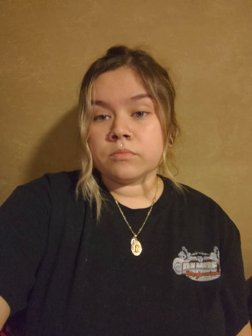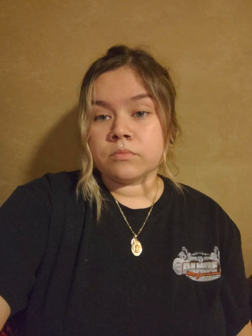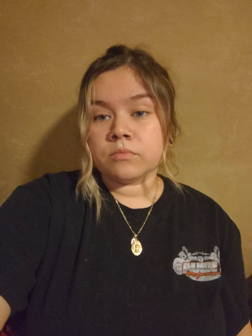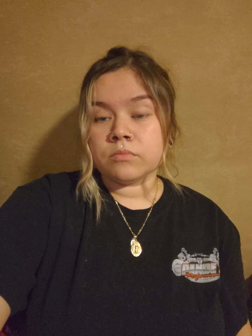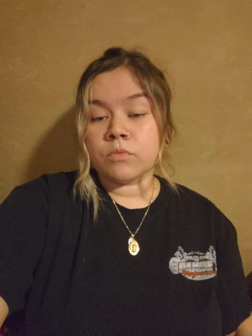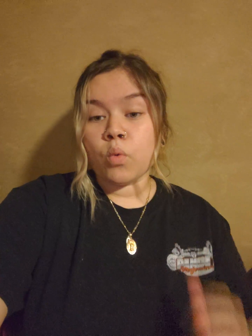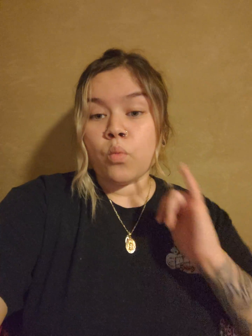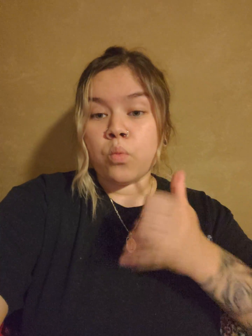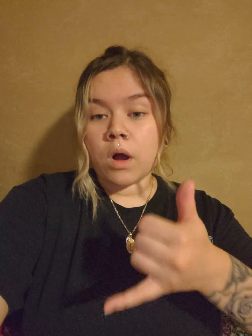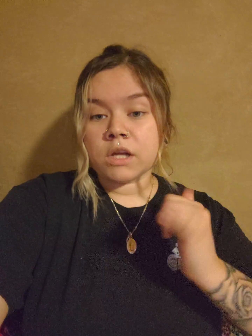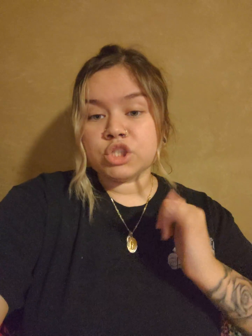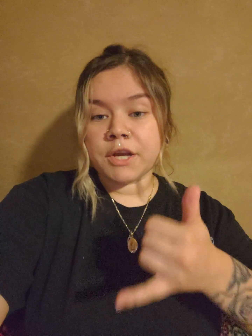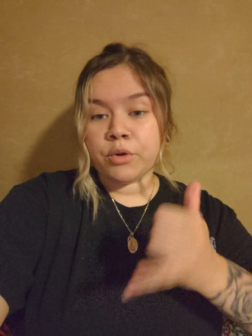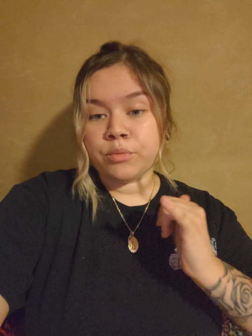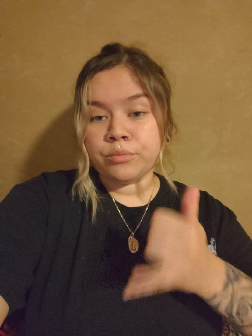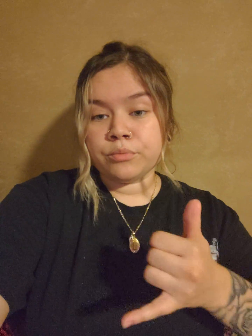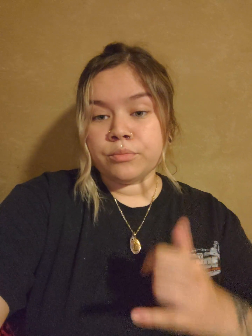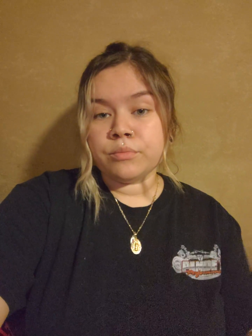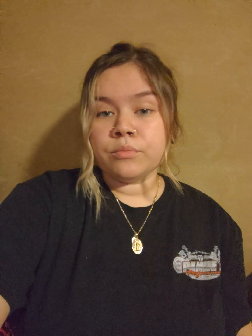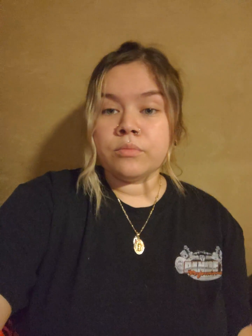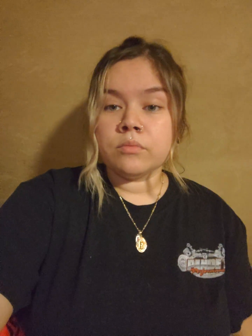rocking chair